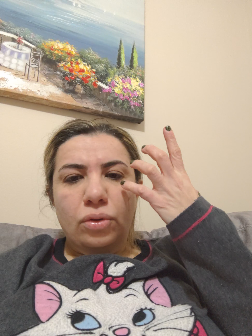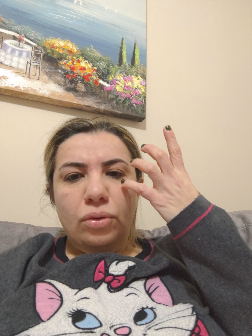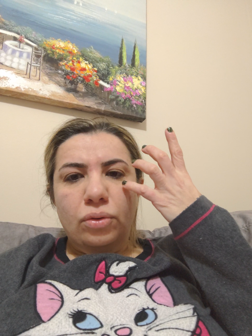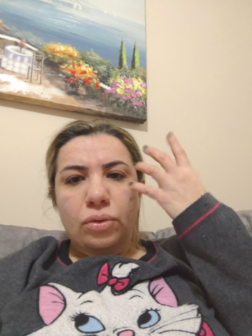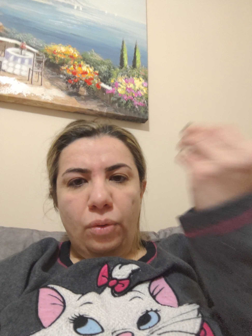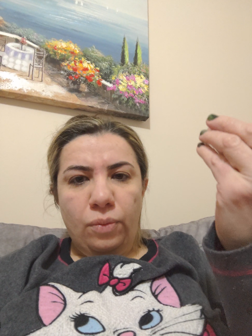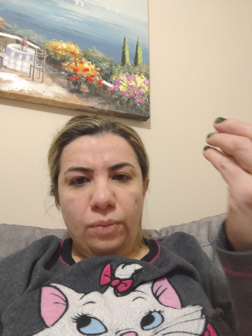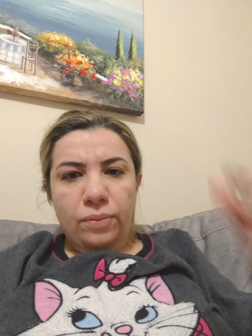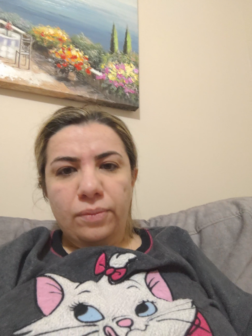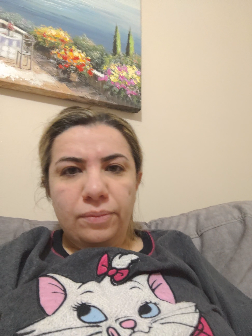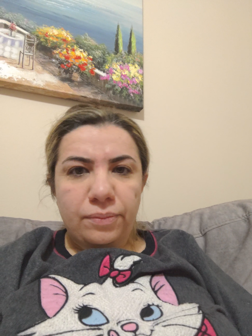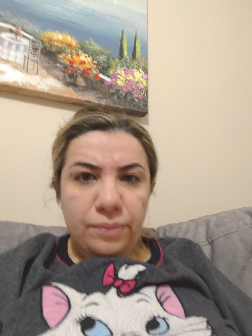go